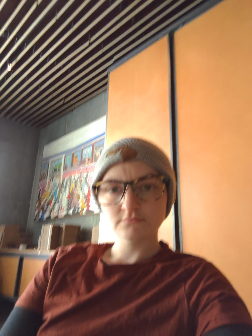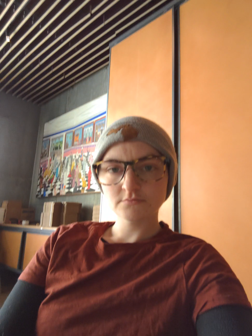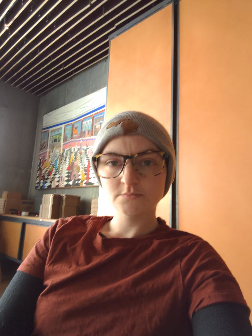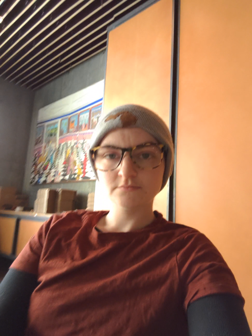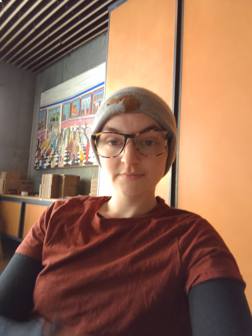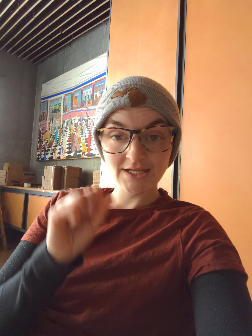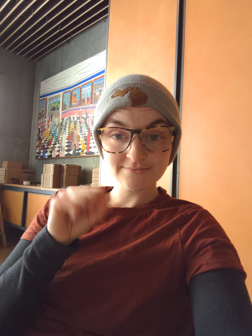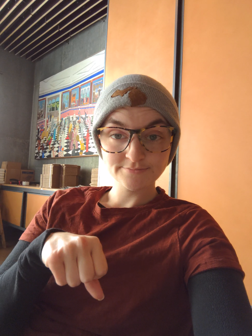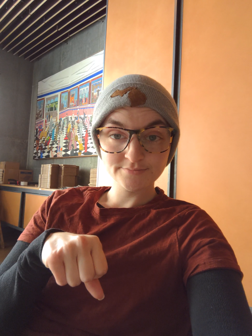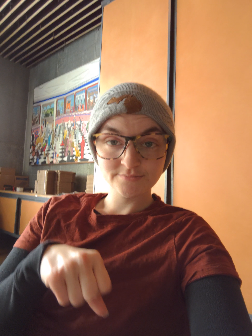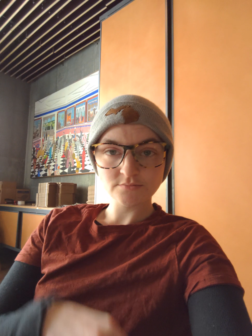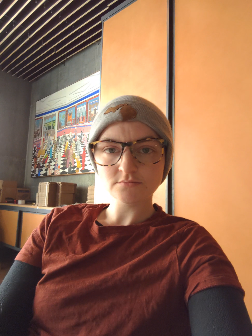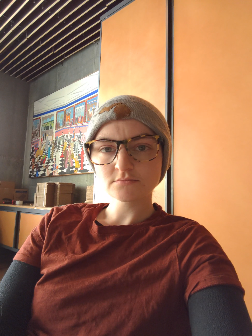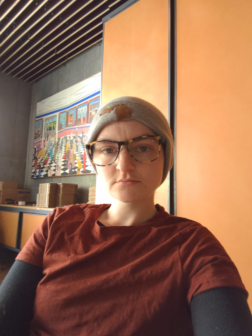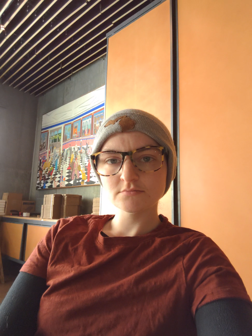can